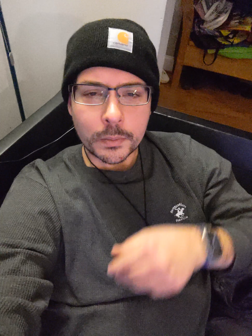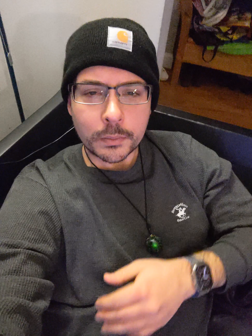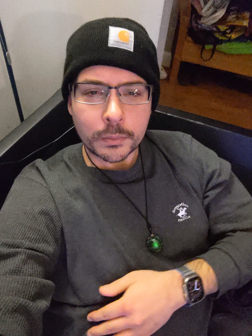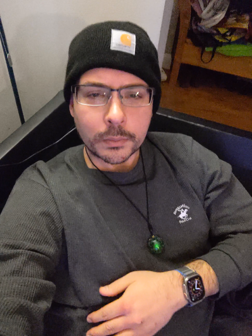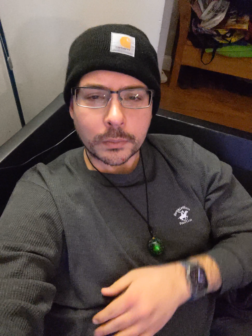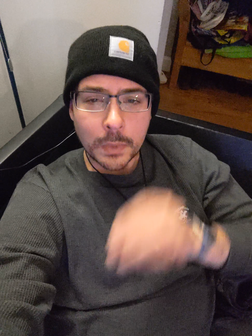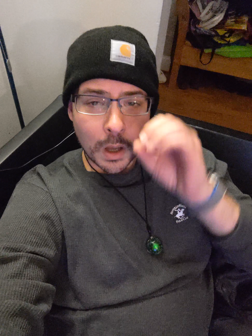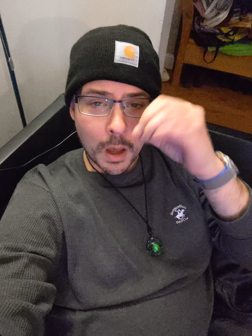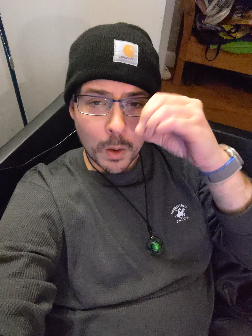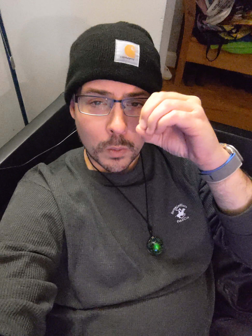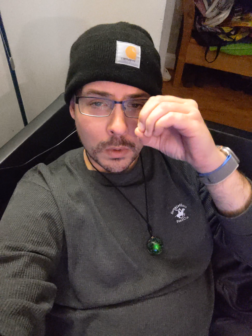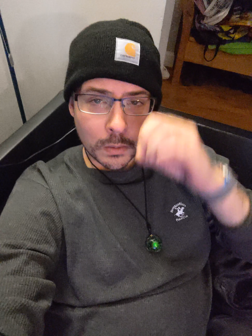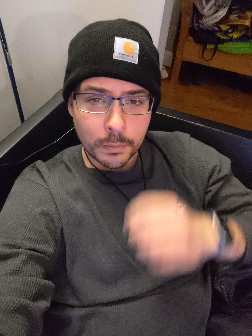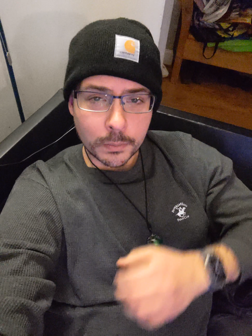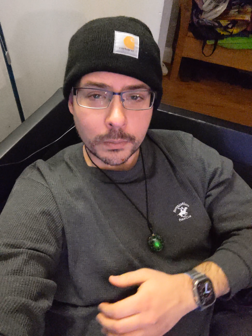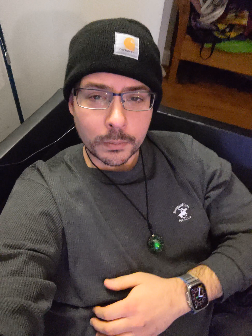owl